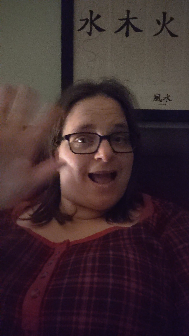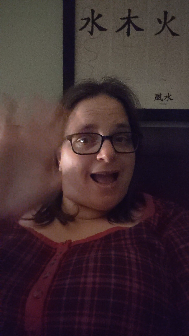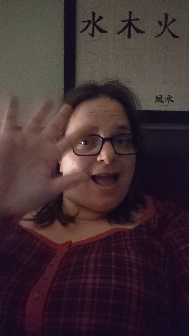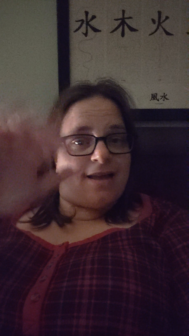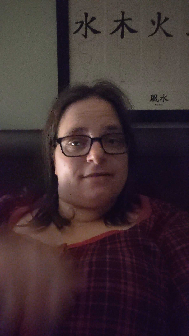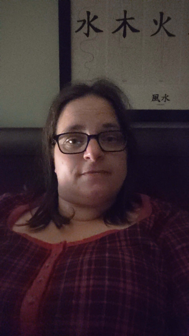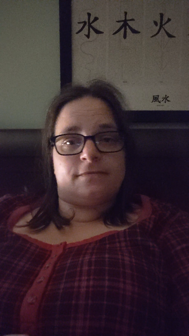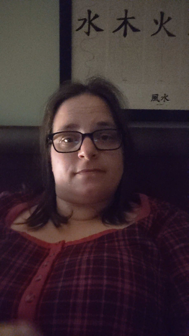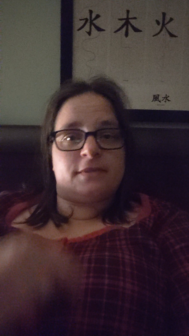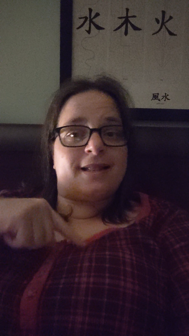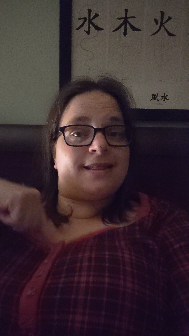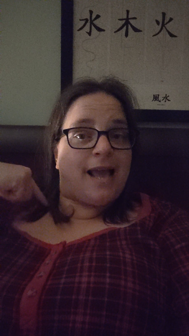necklace